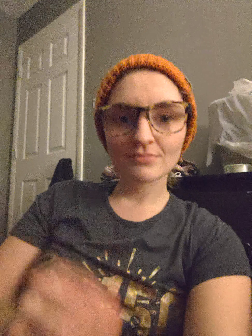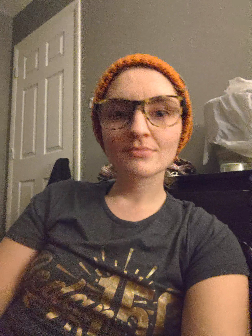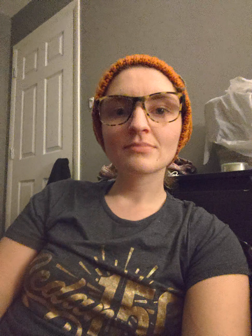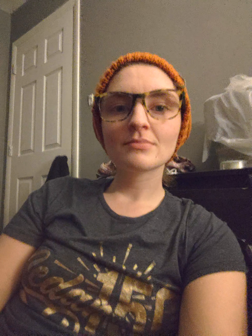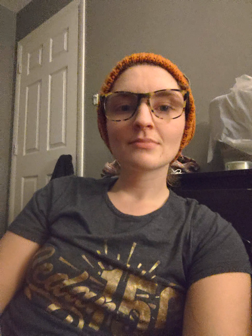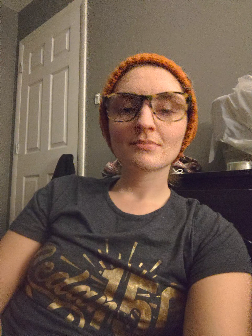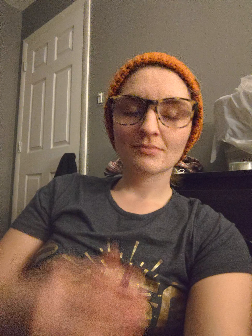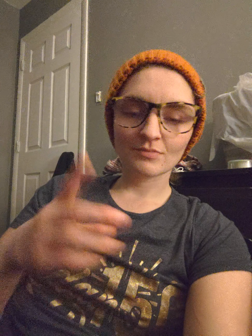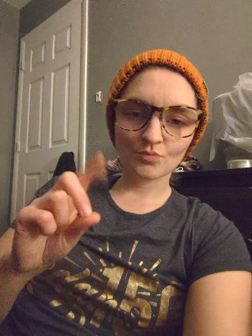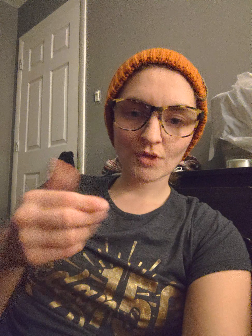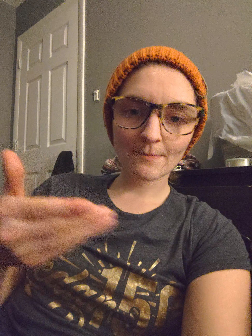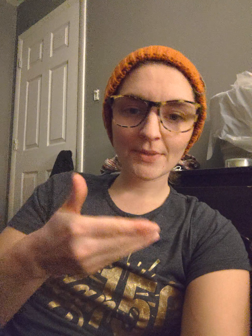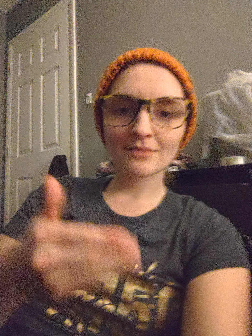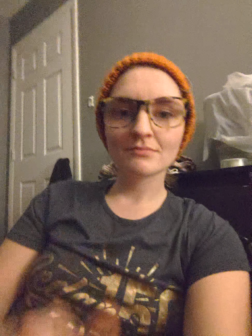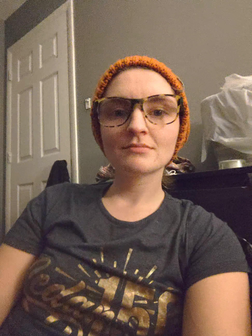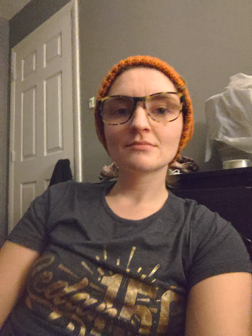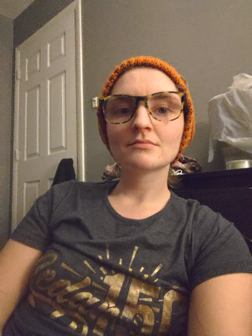puppy